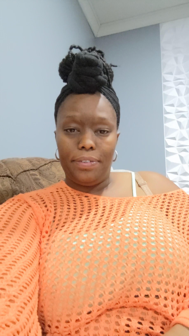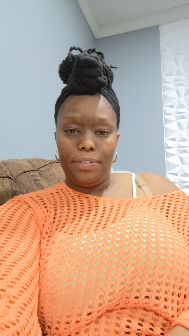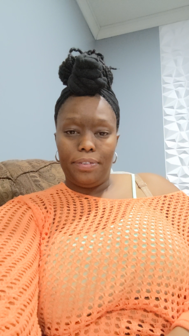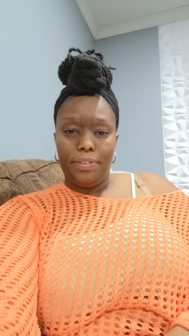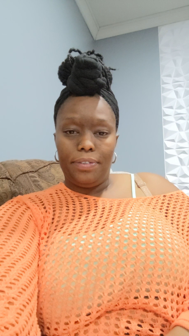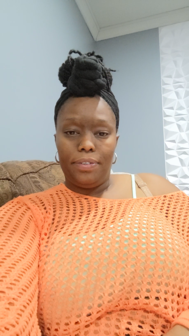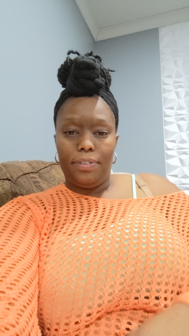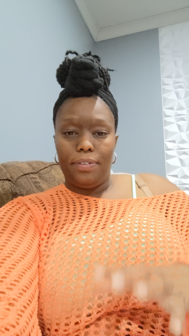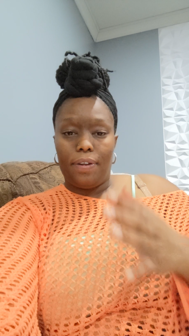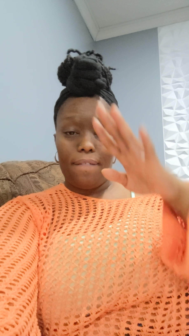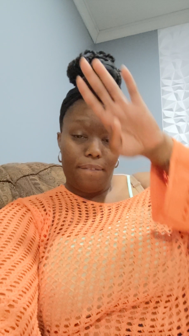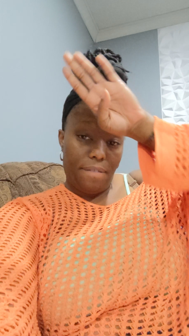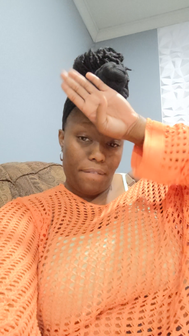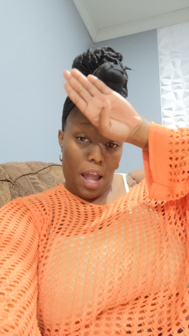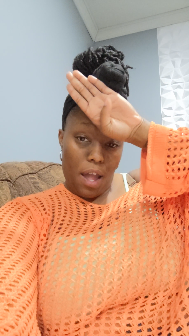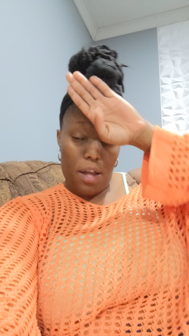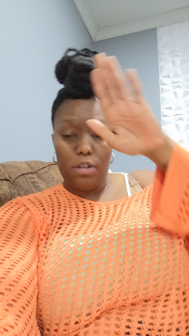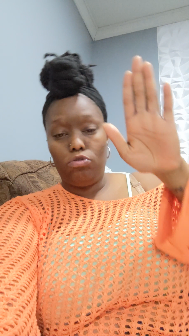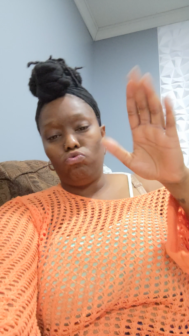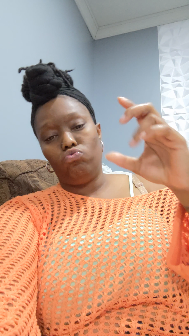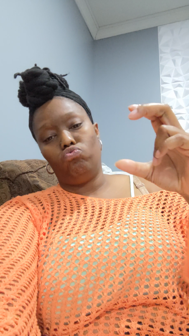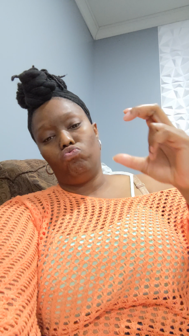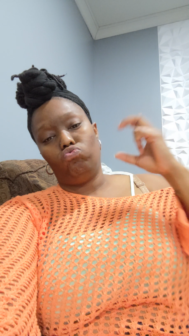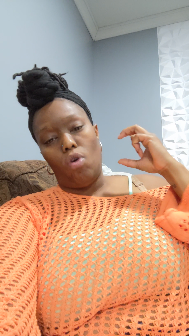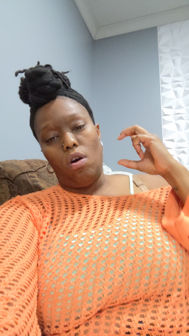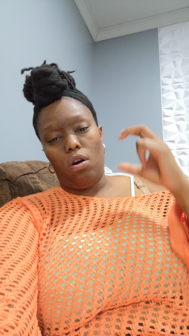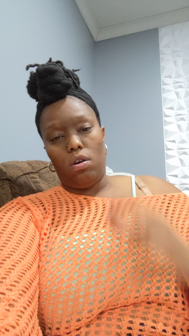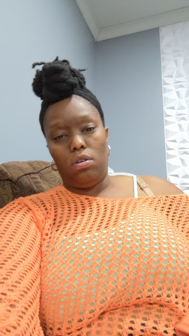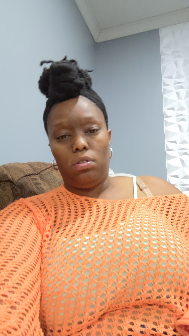fire truck